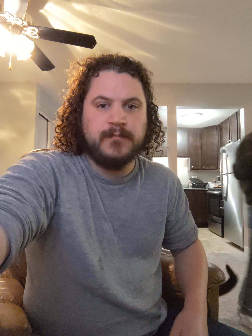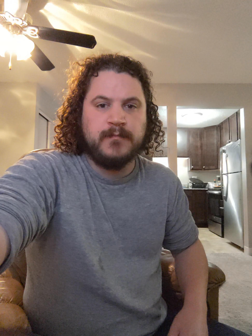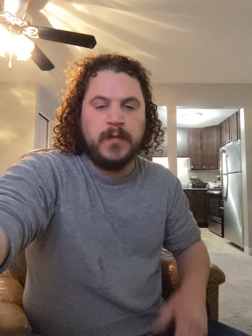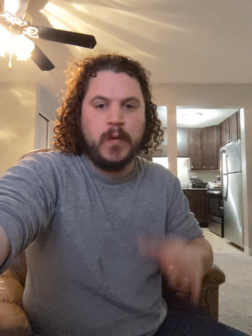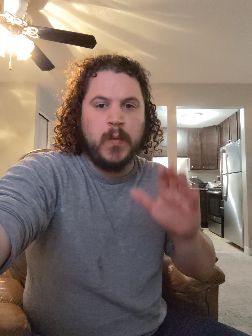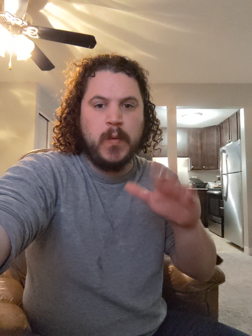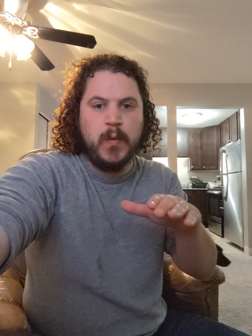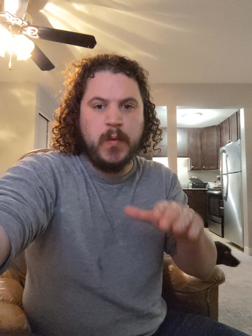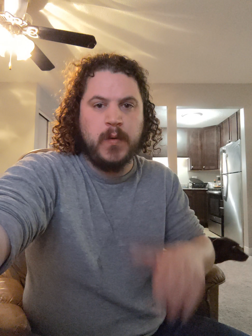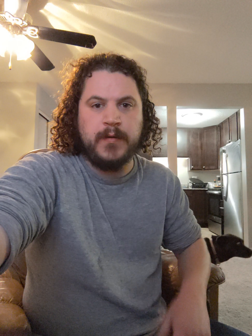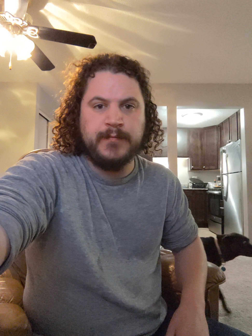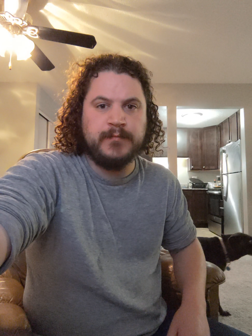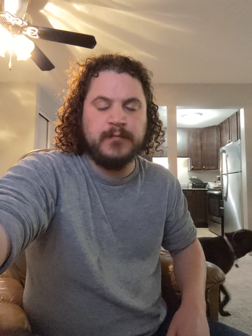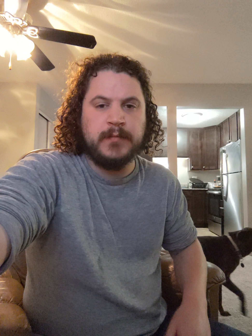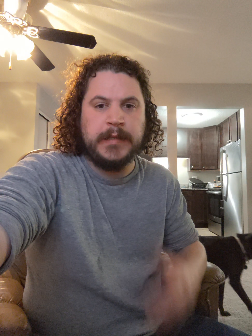on